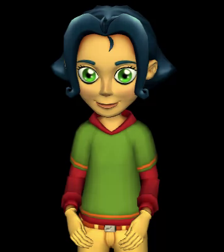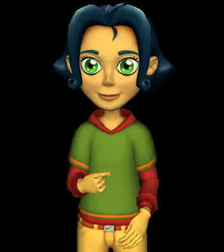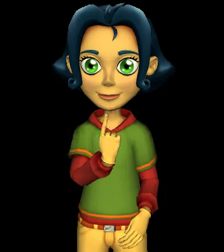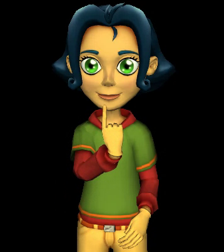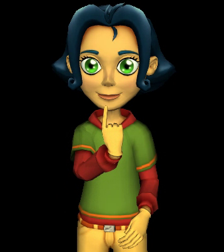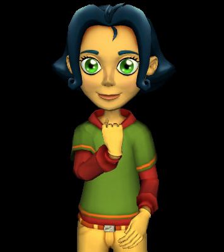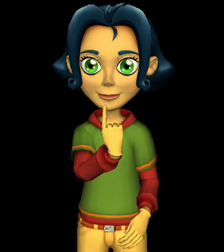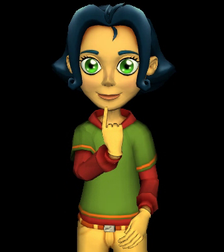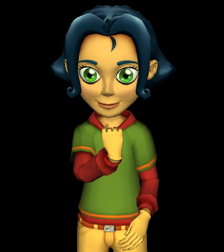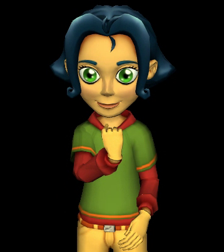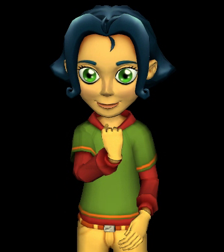أحمر